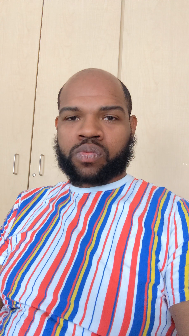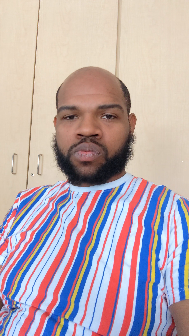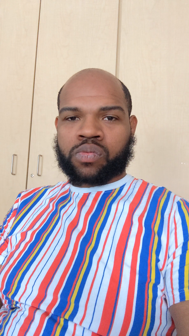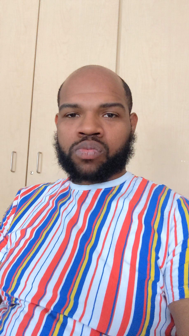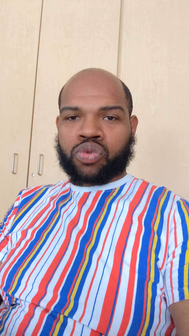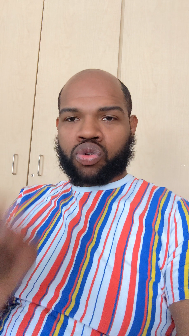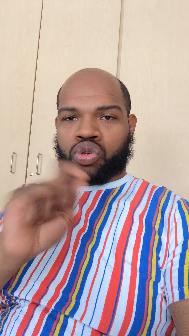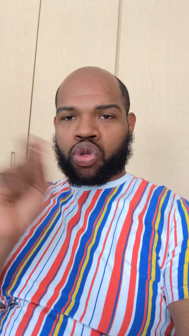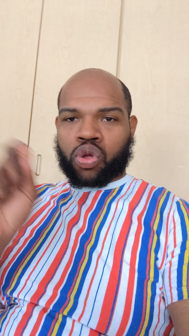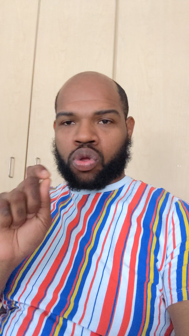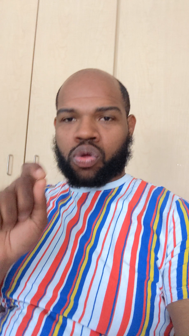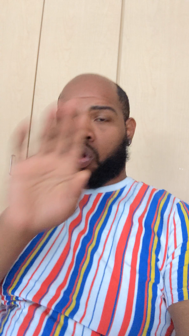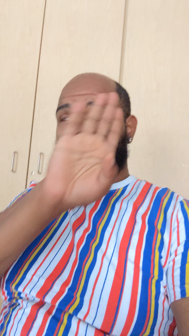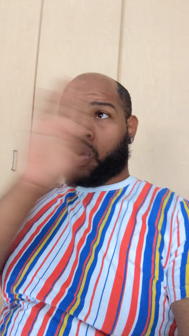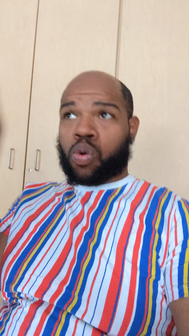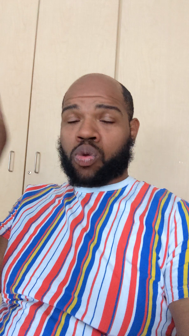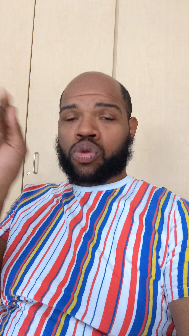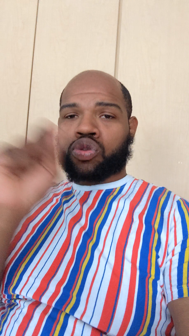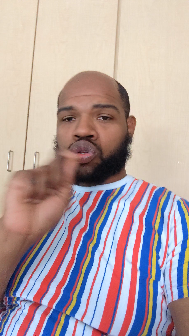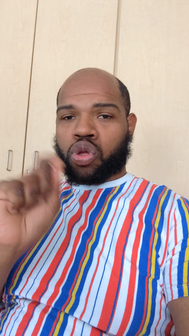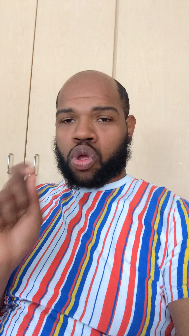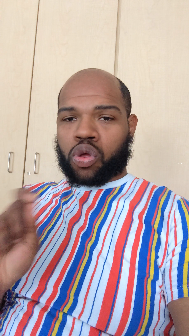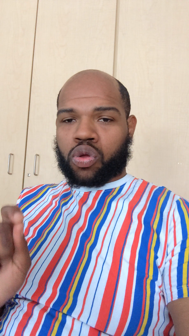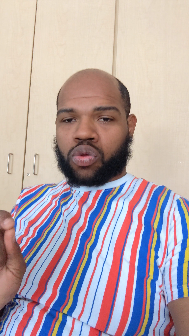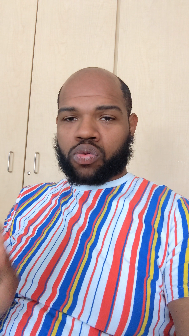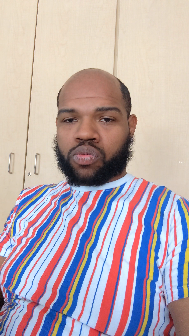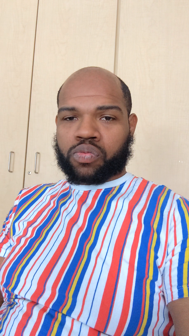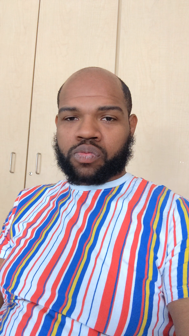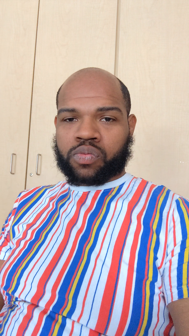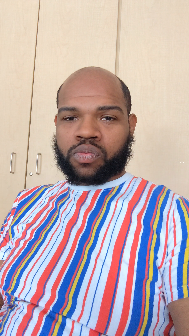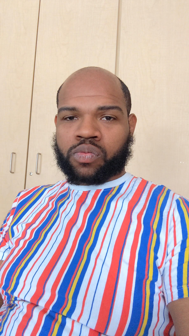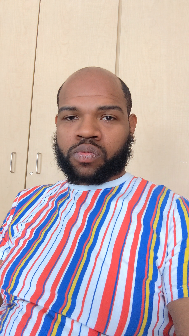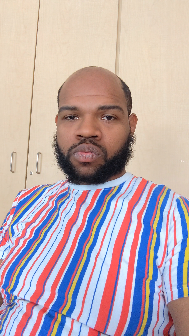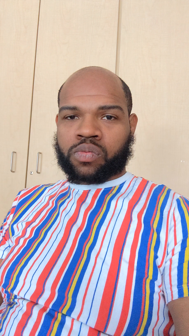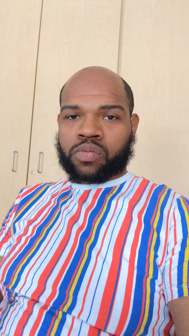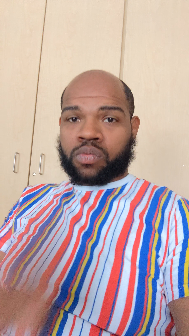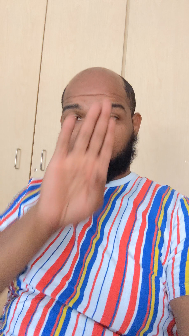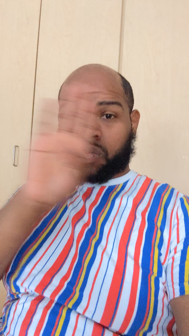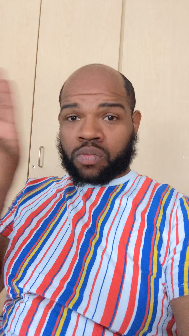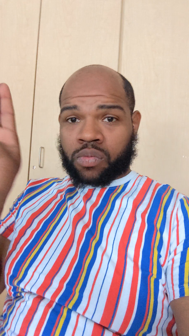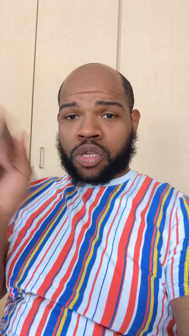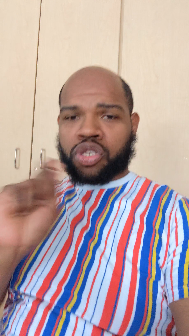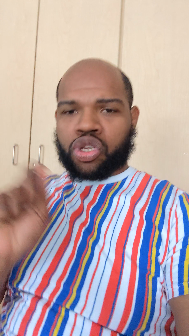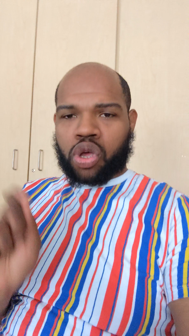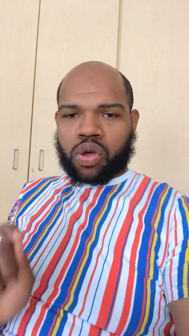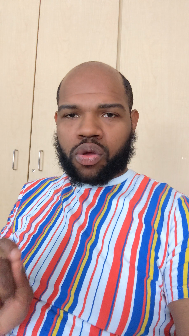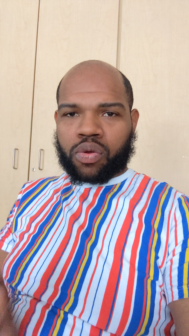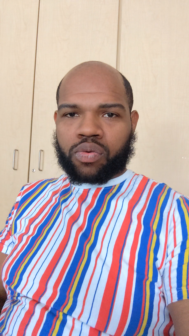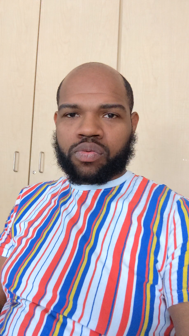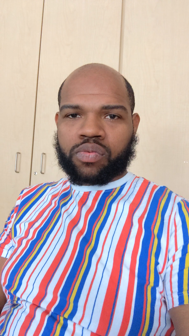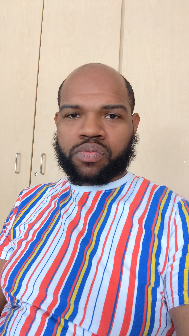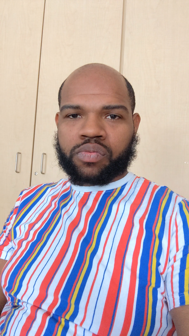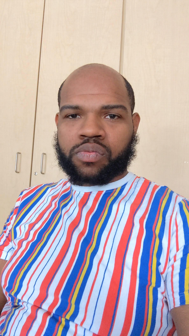chalk